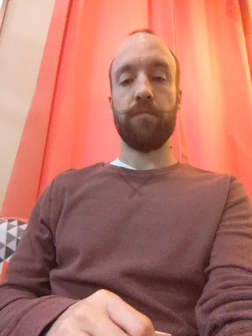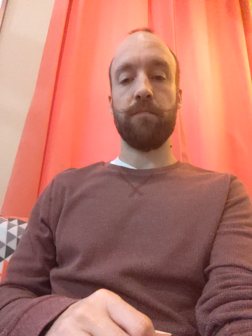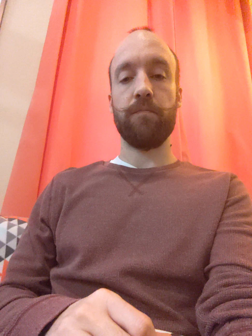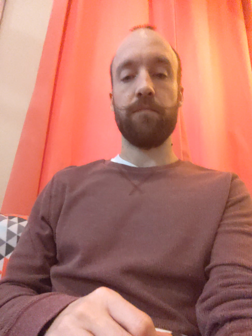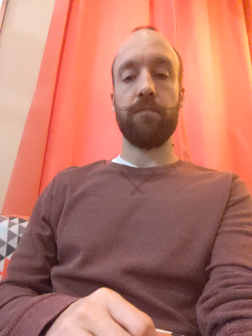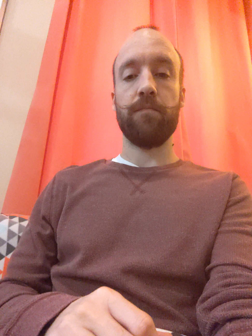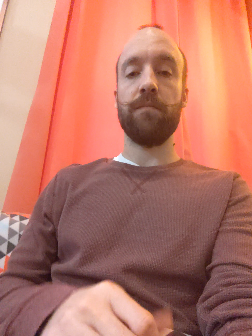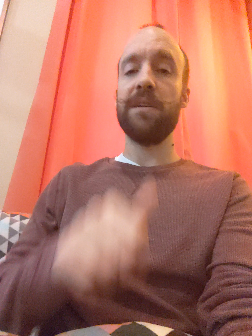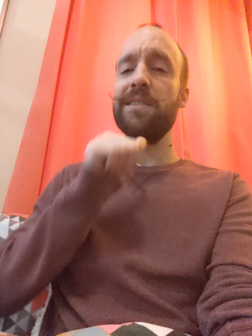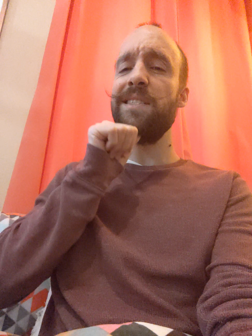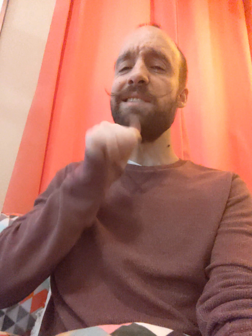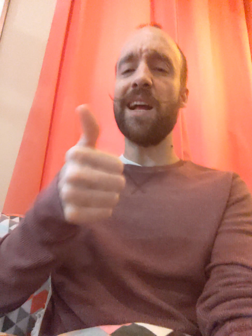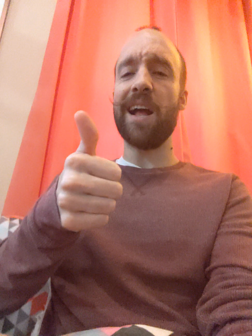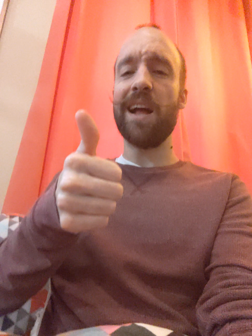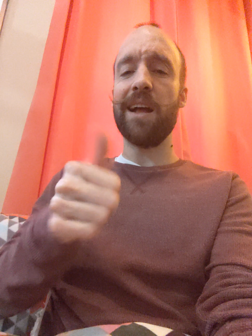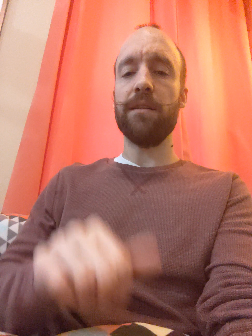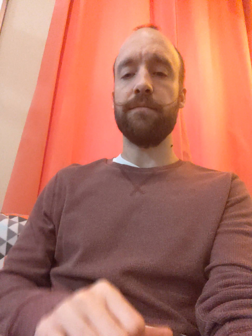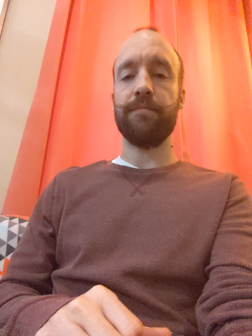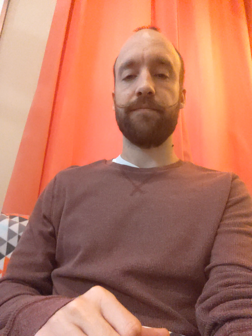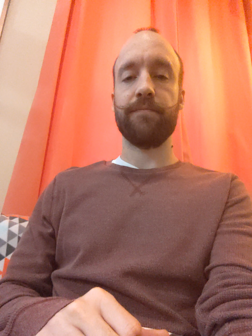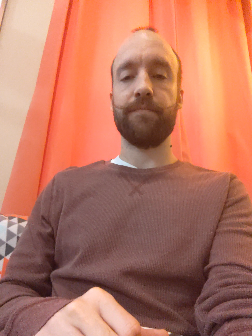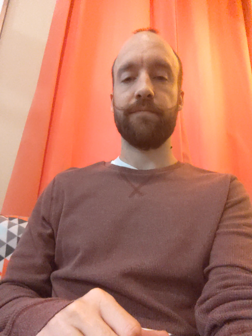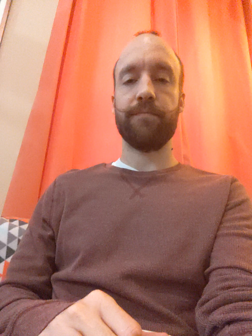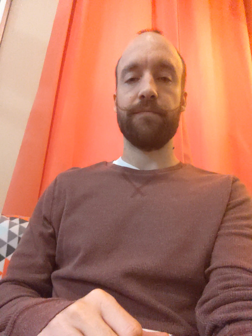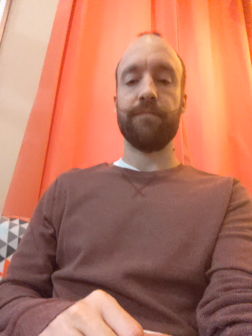not